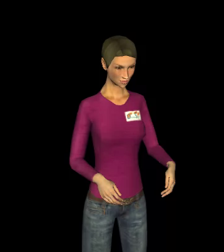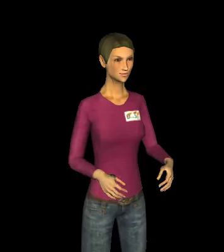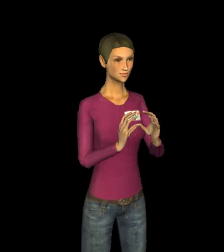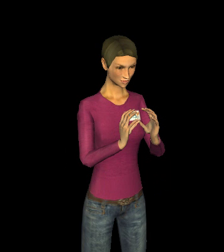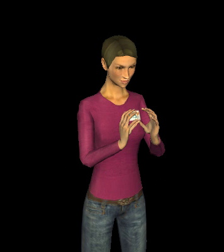عالِم